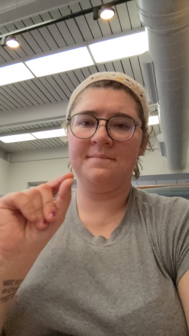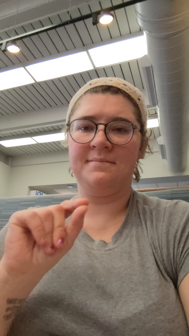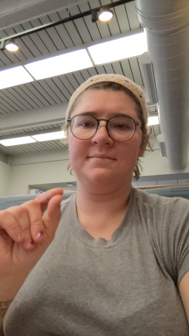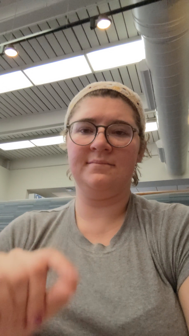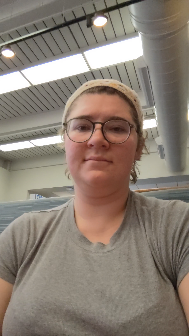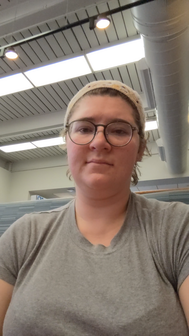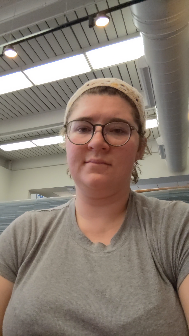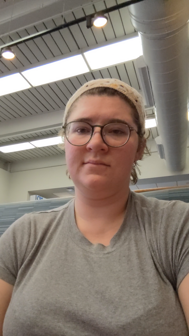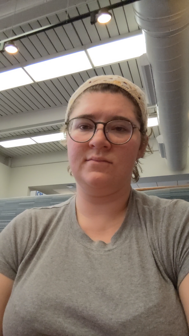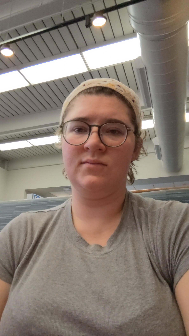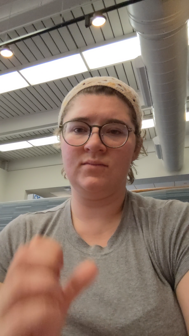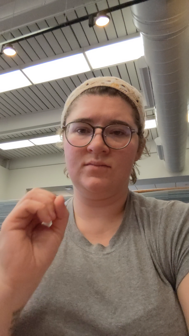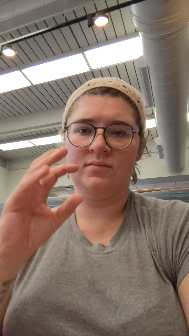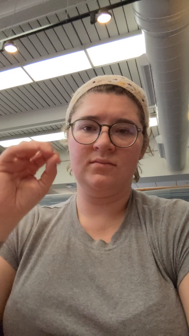bubbles